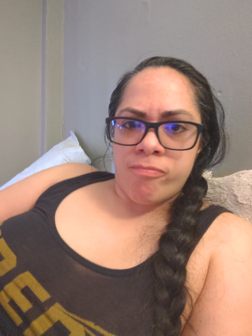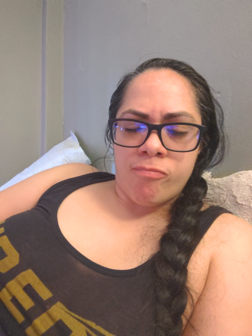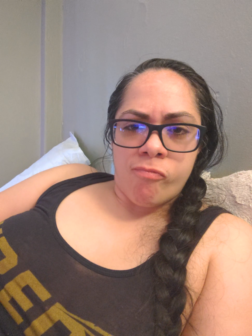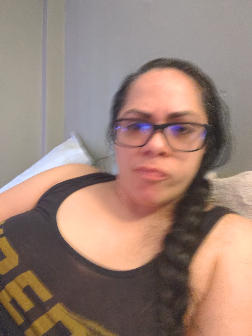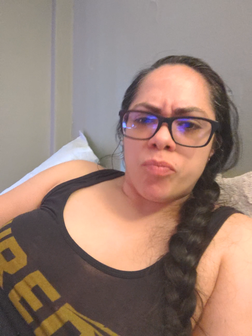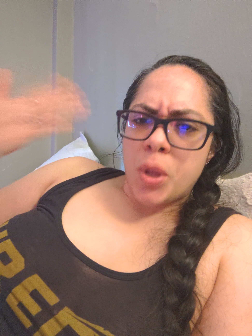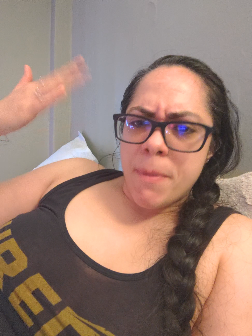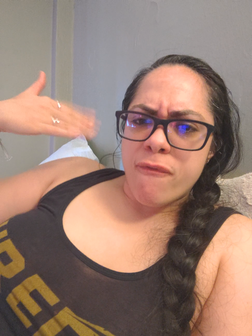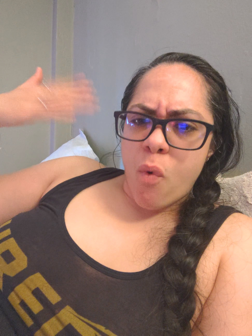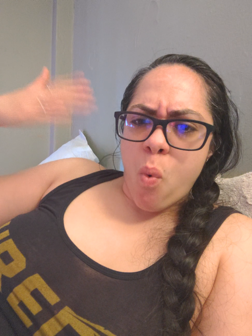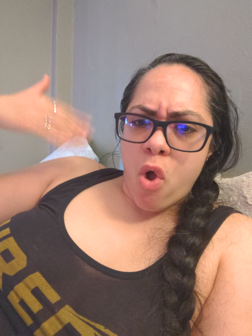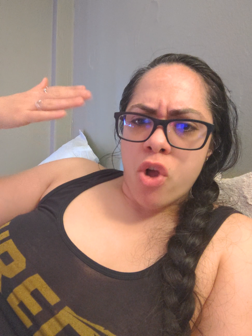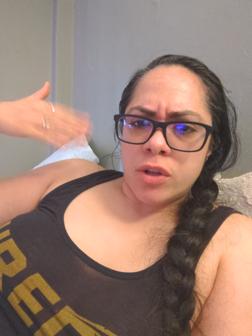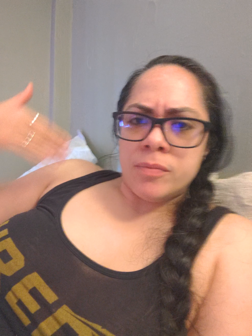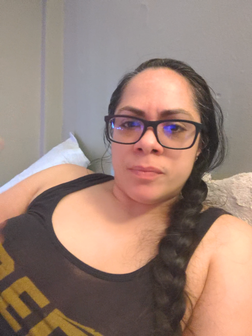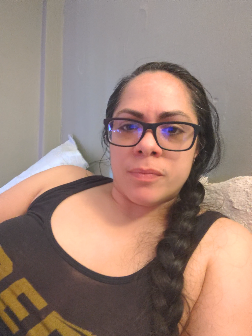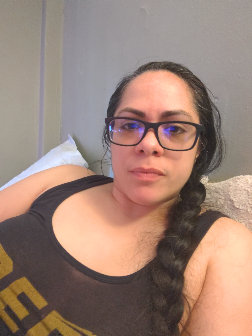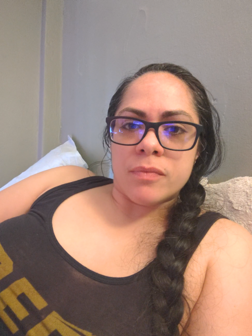before